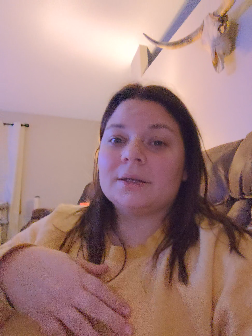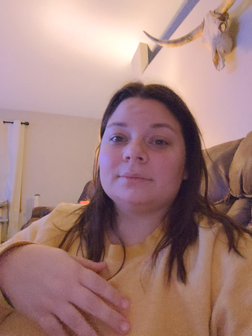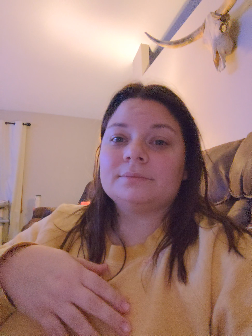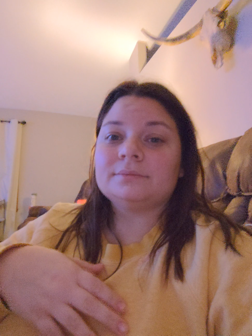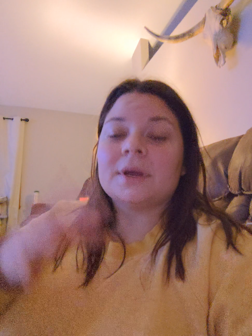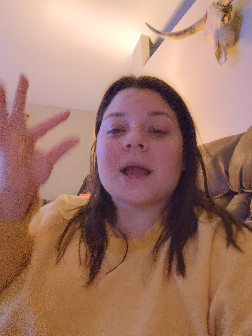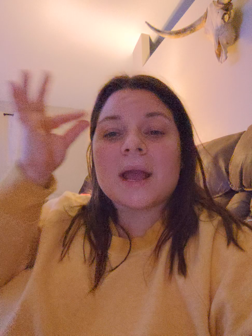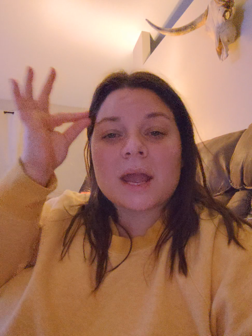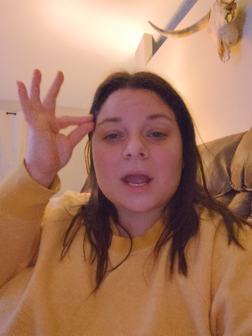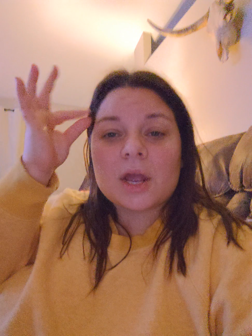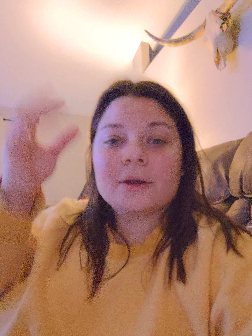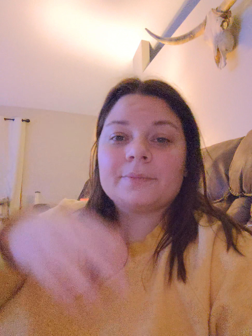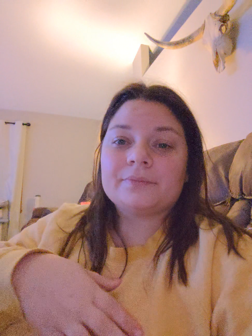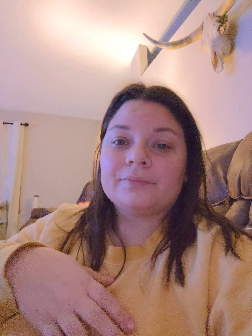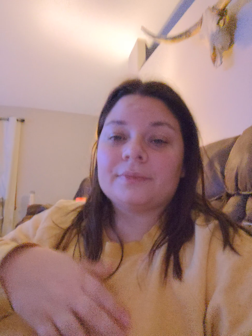hair